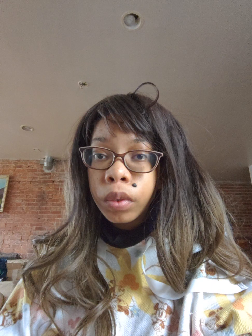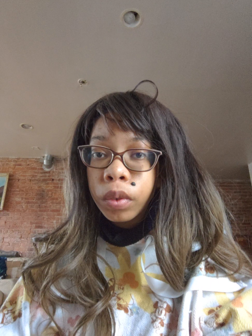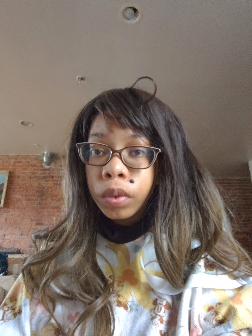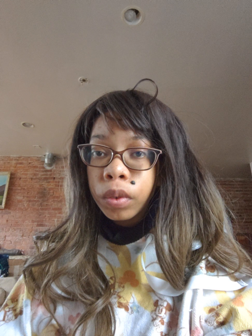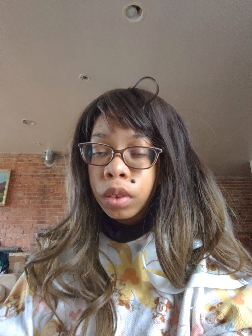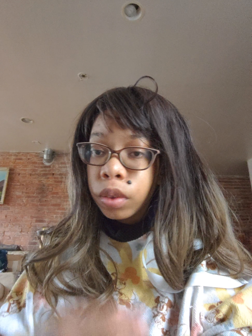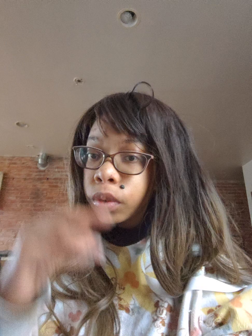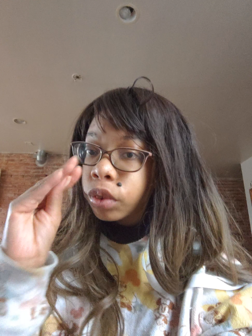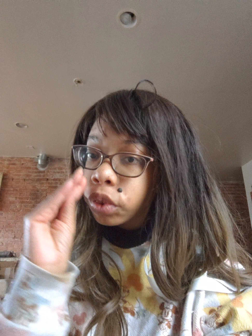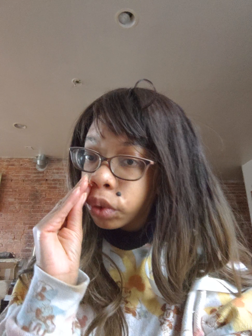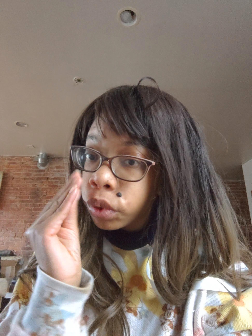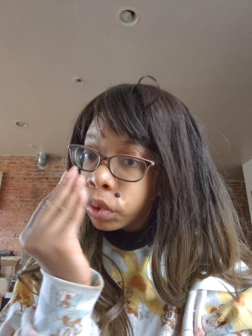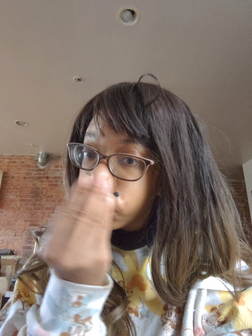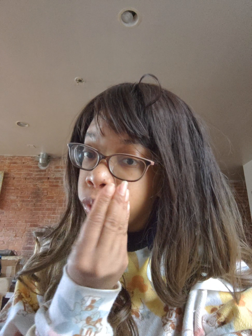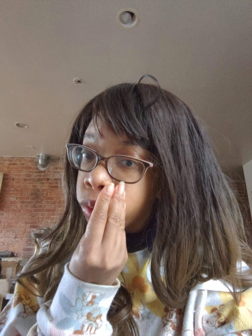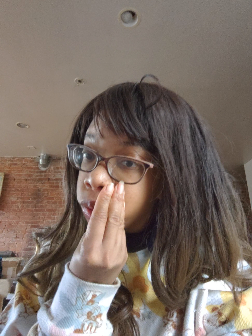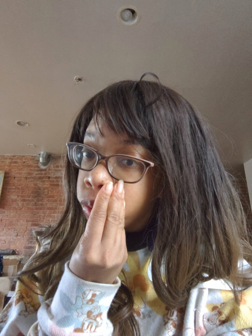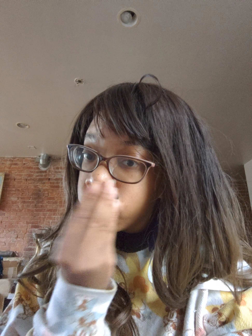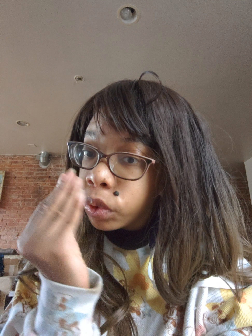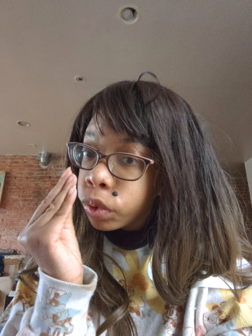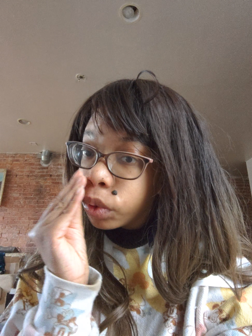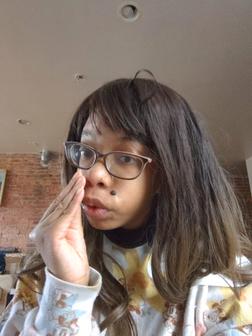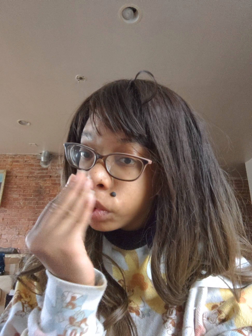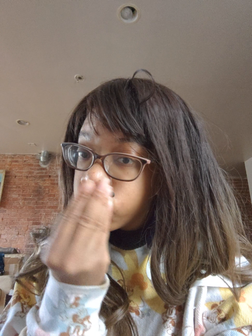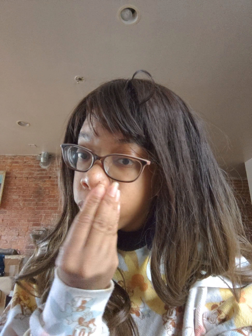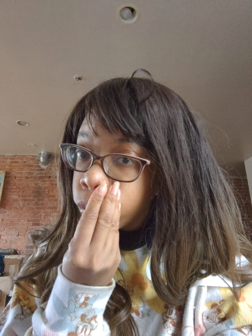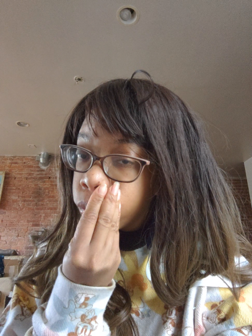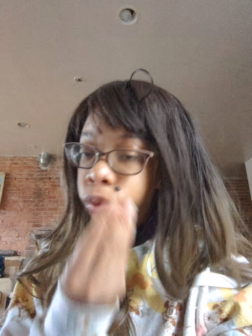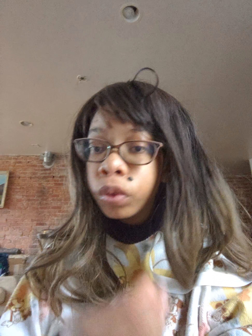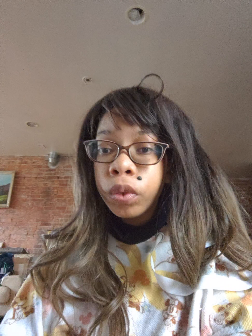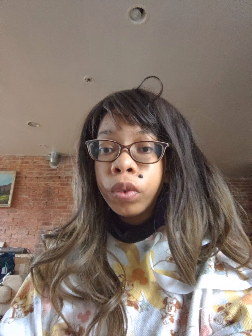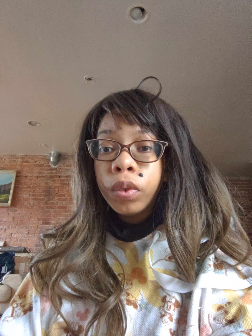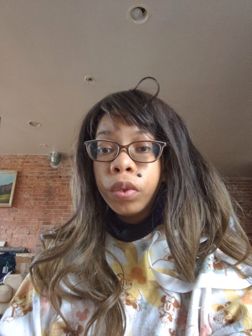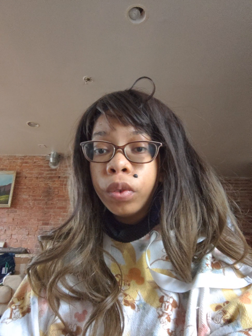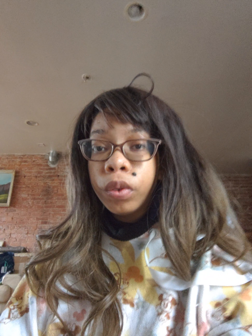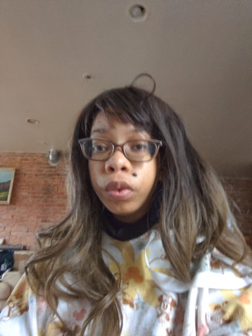flower